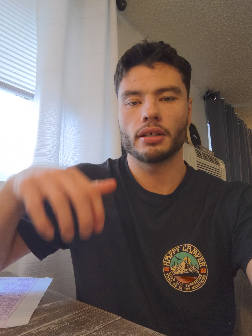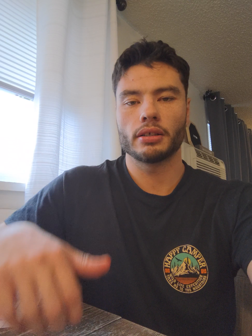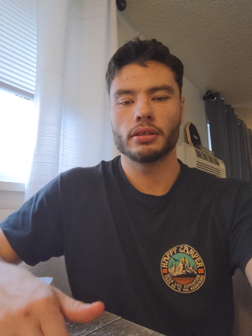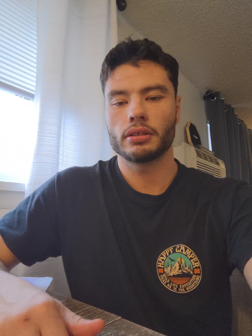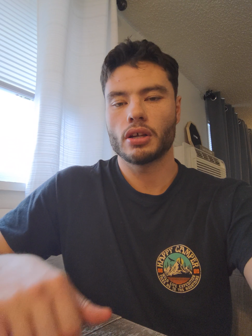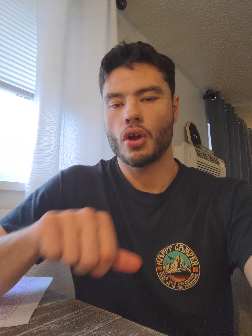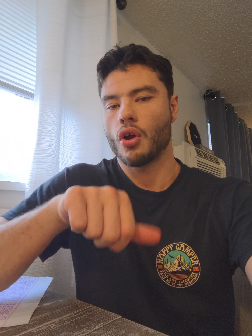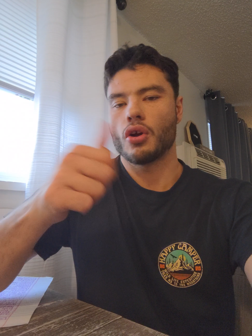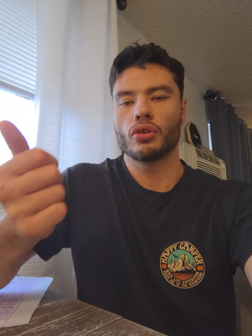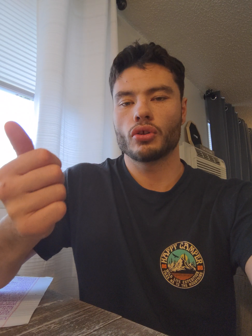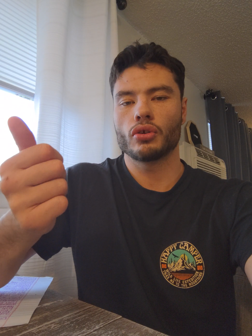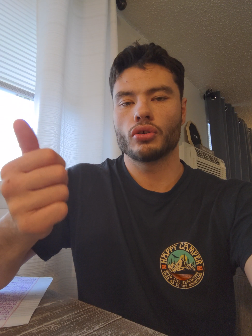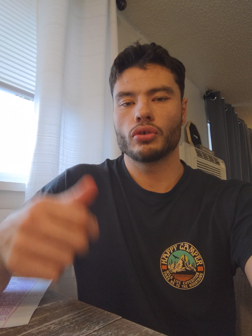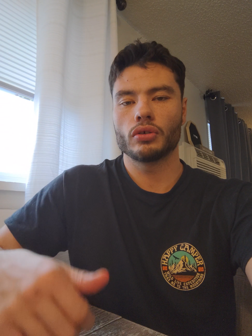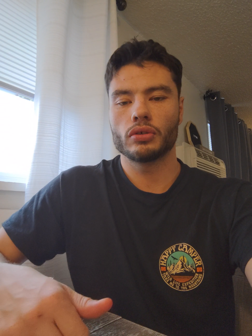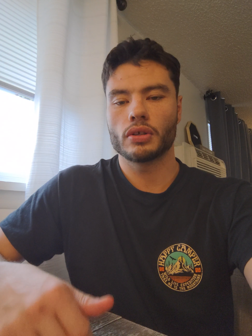another